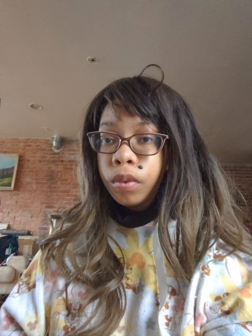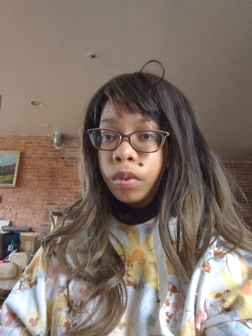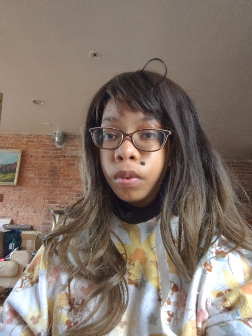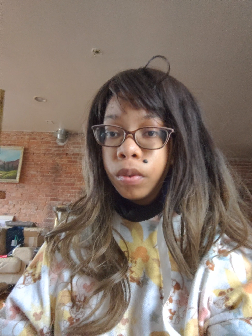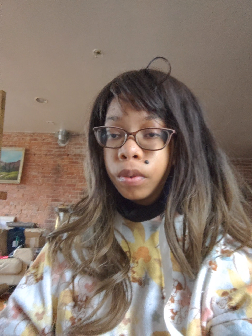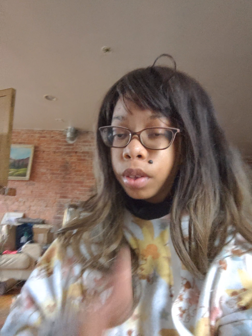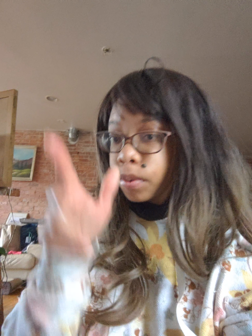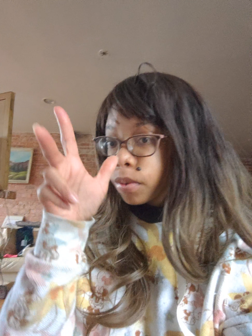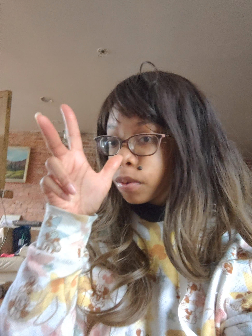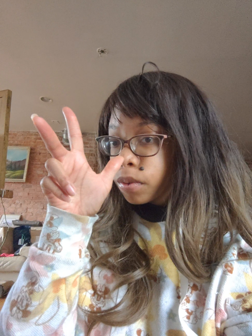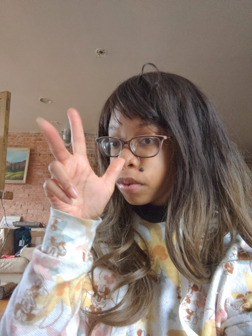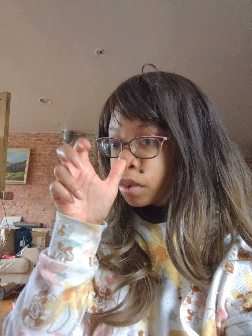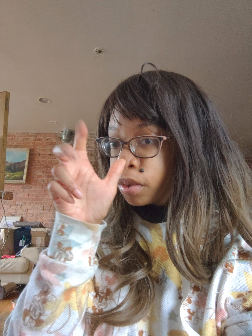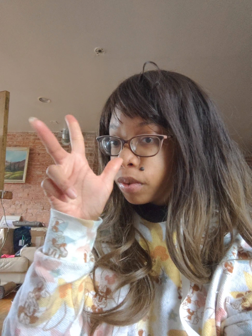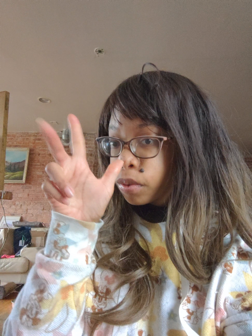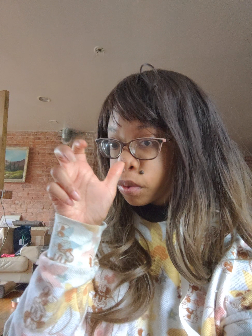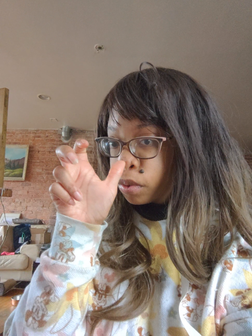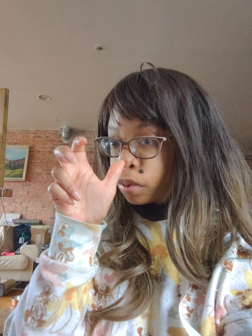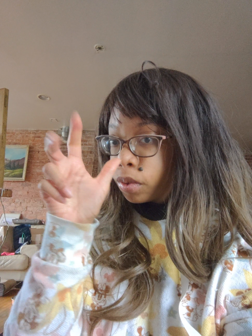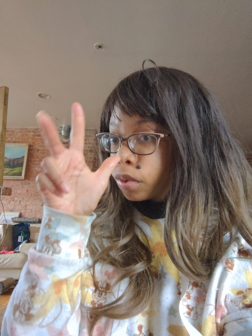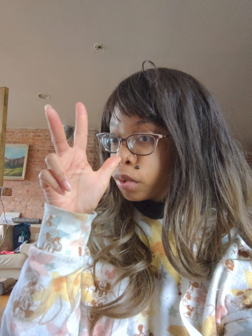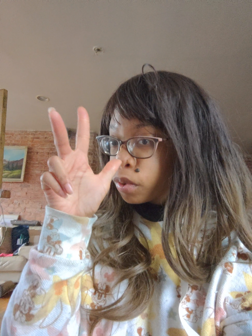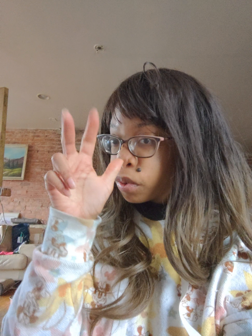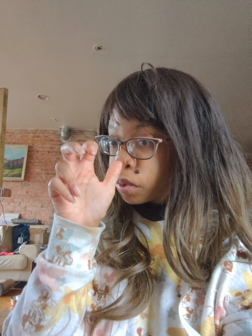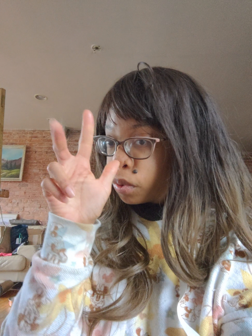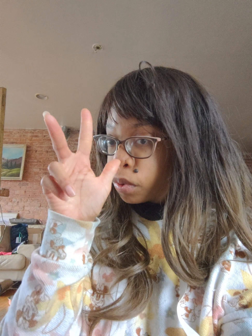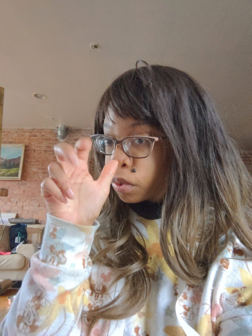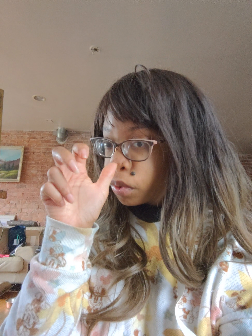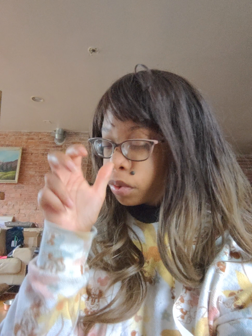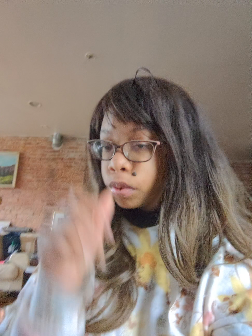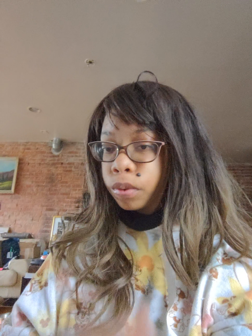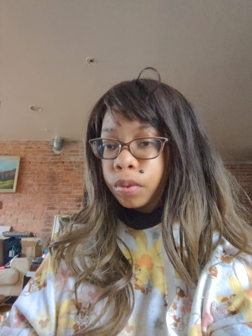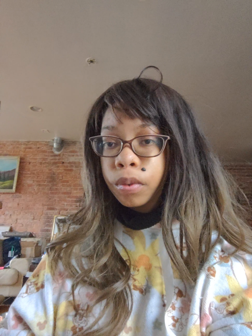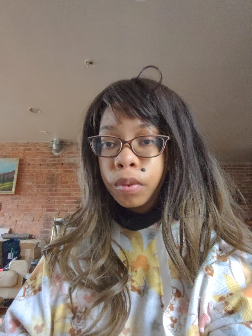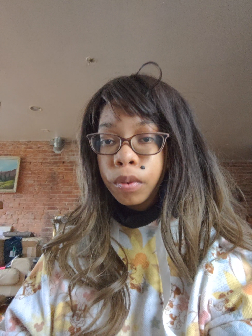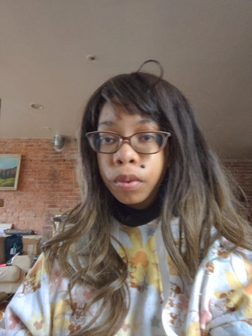bug